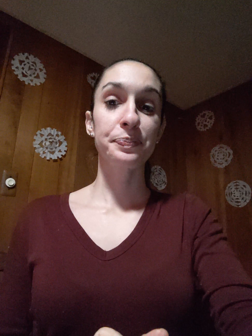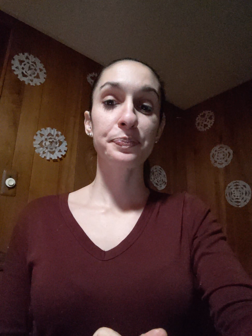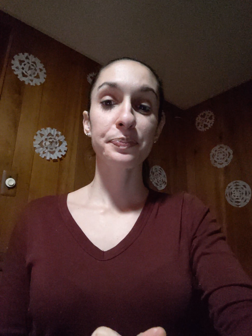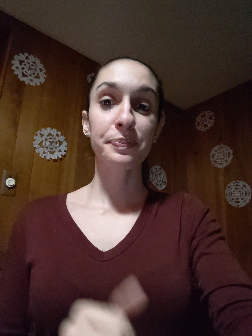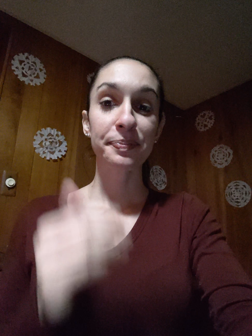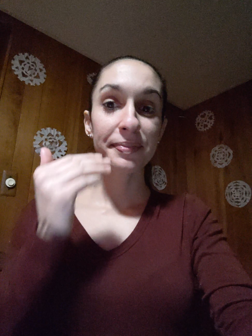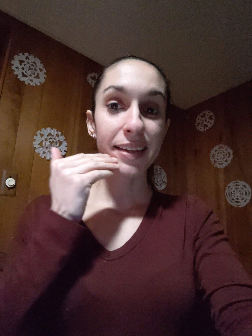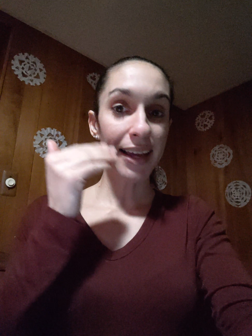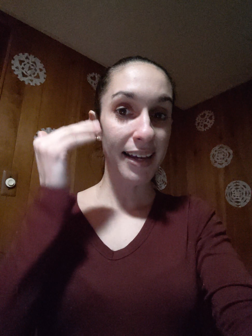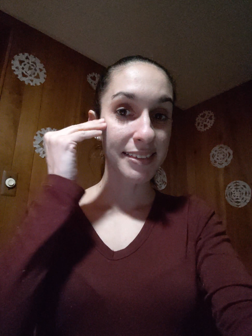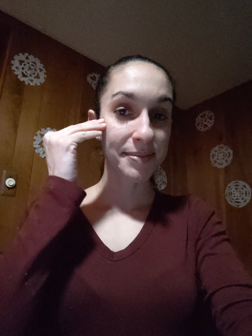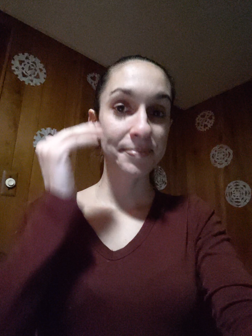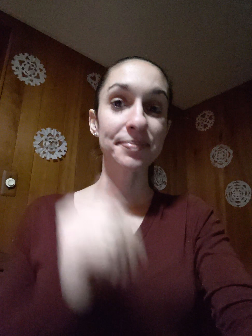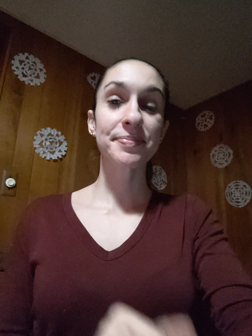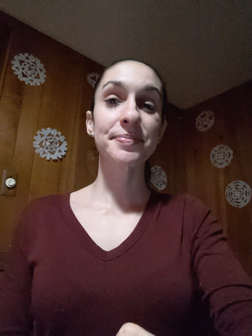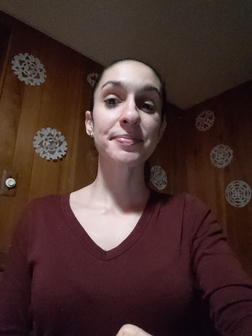head